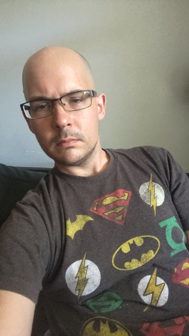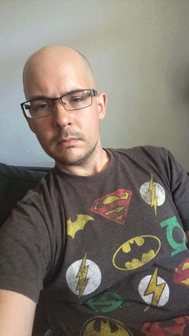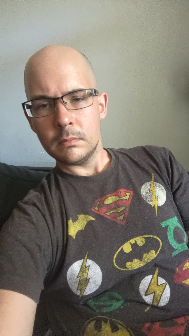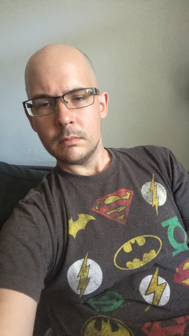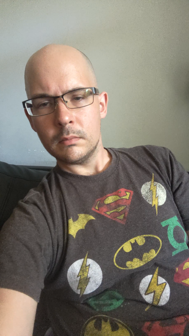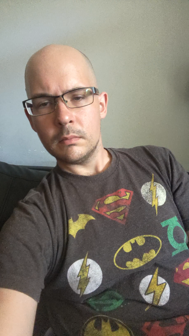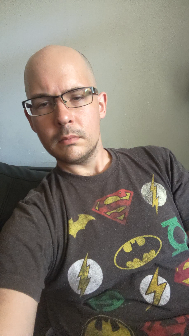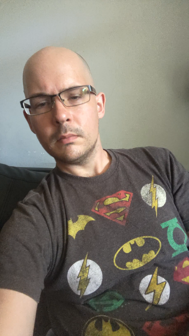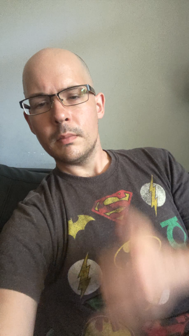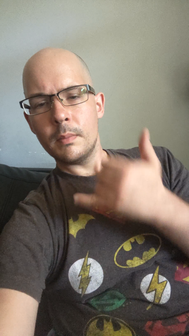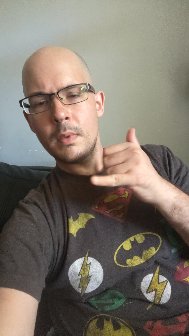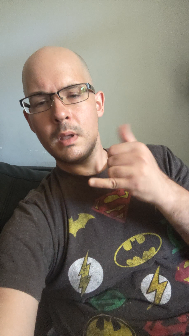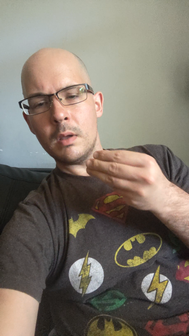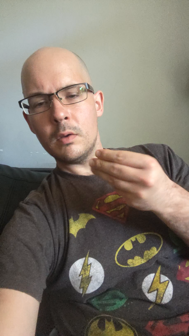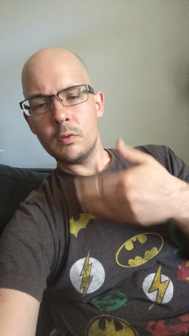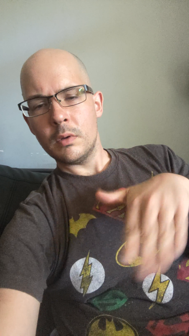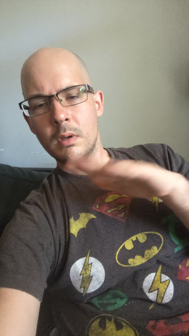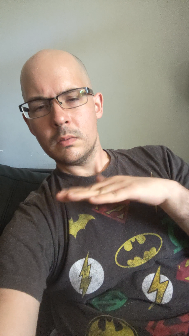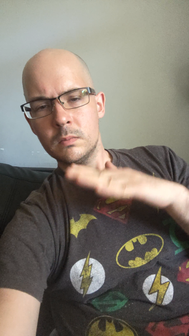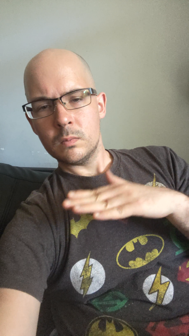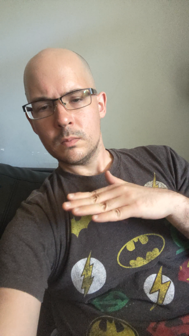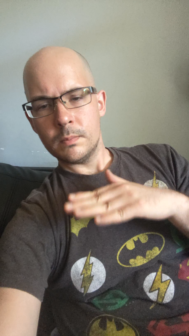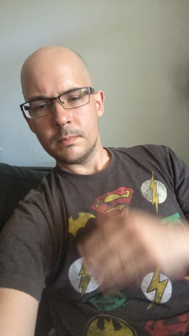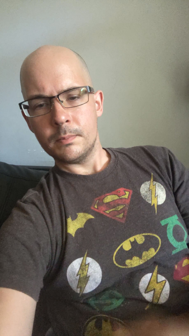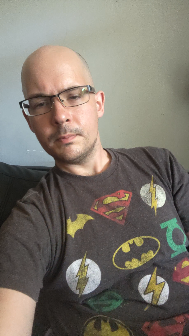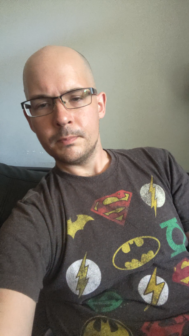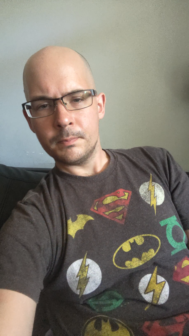playground